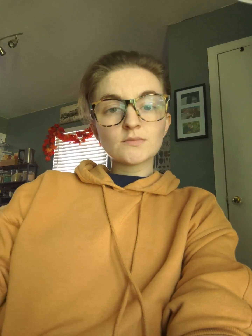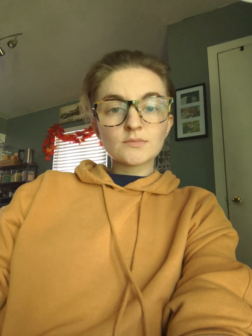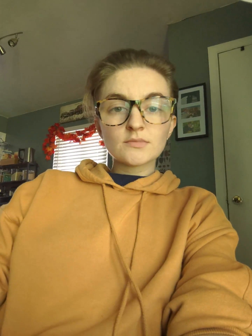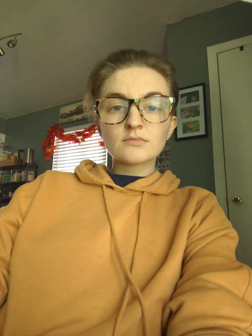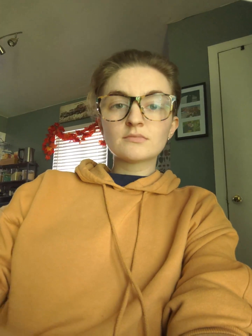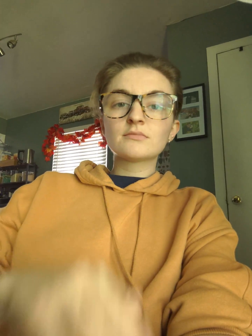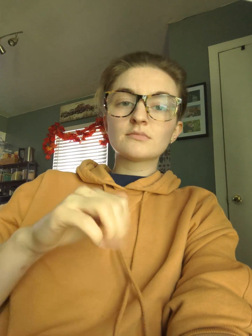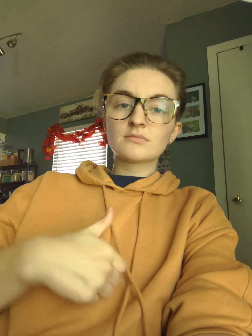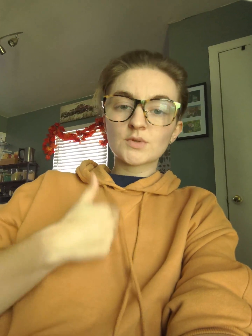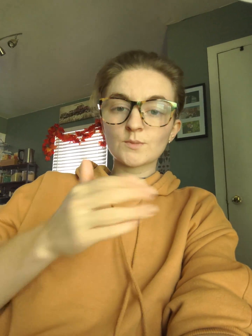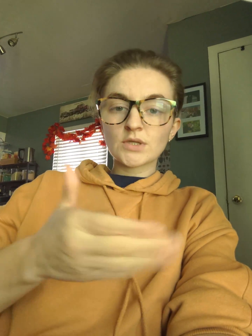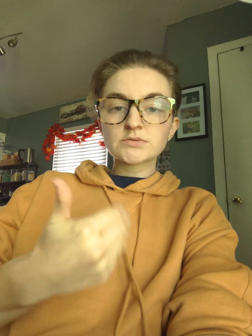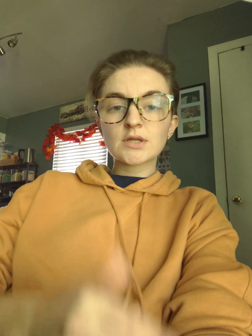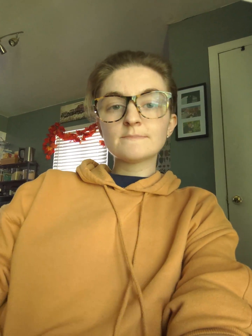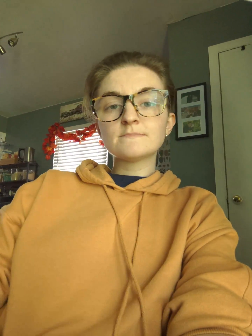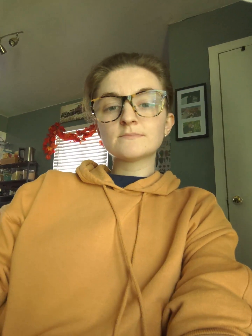living room